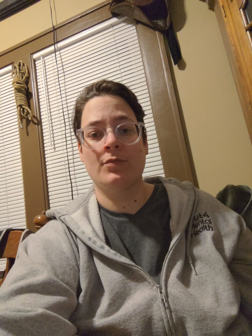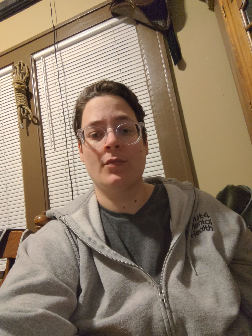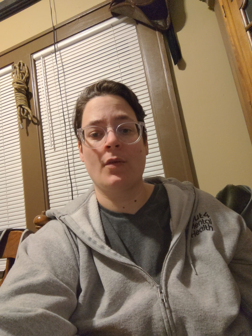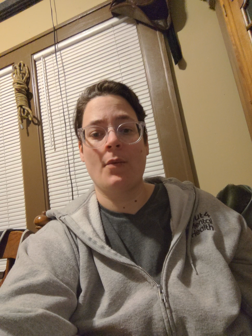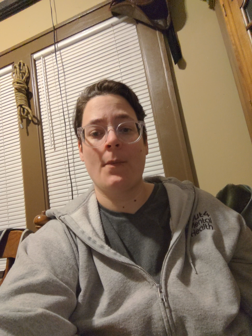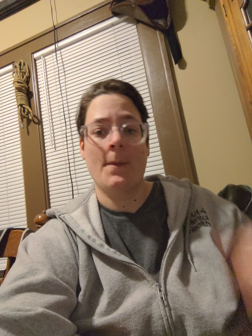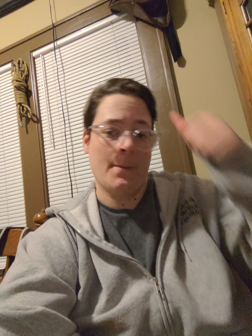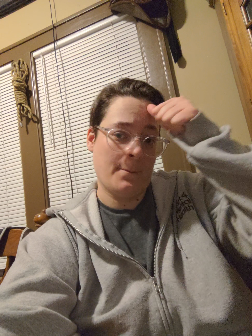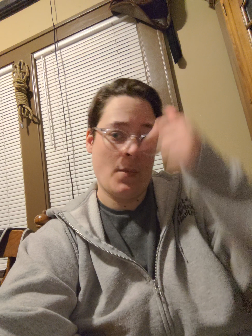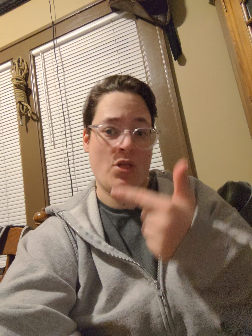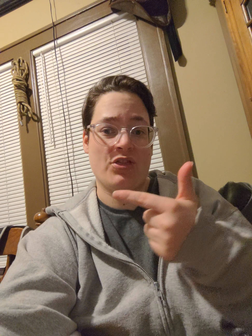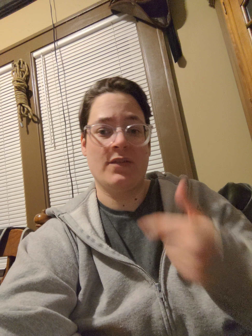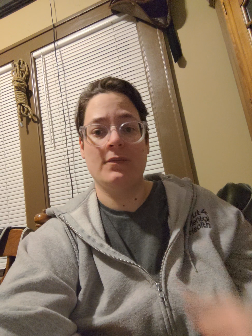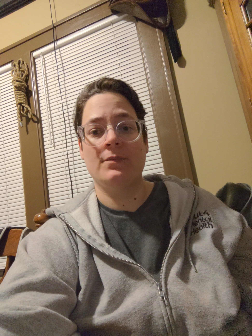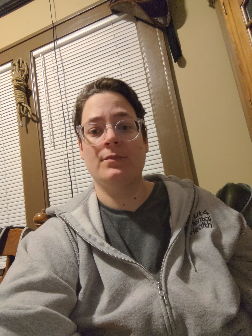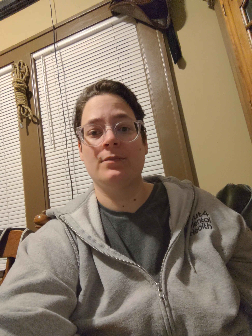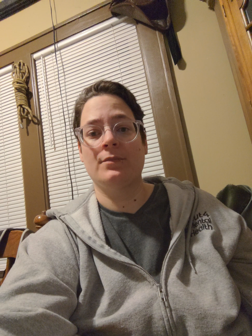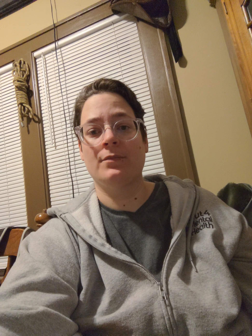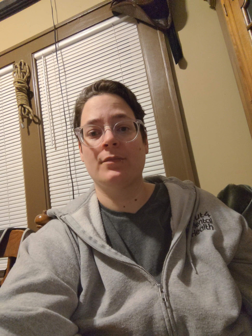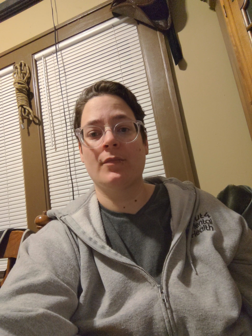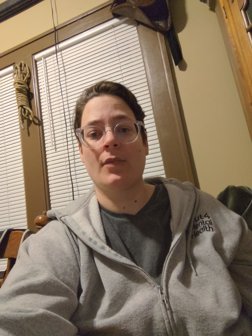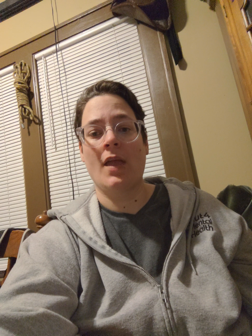brother